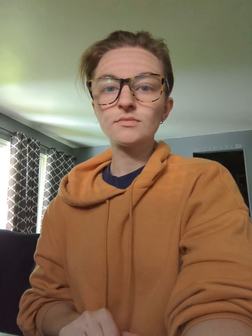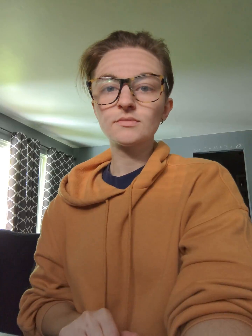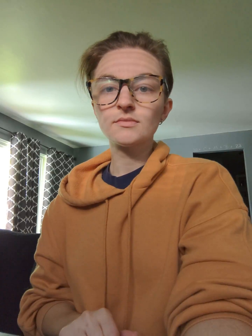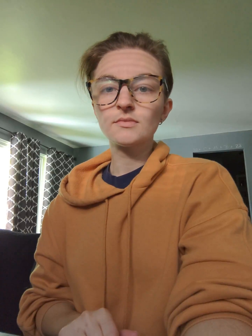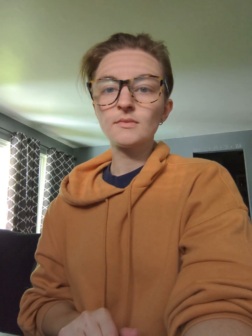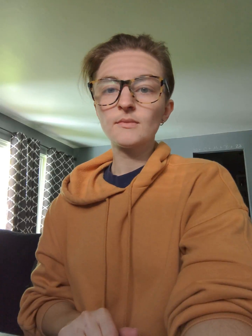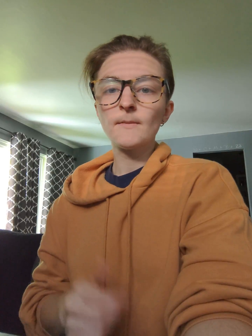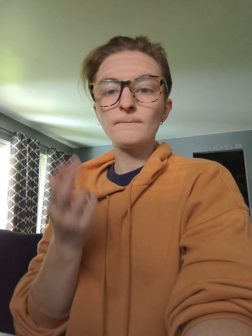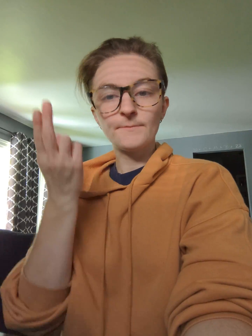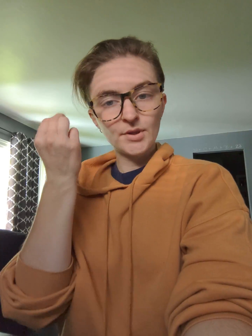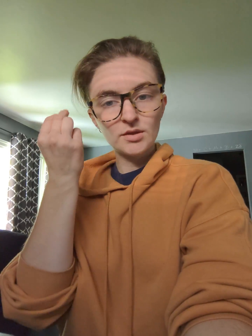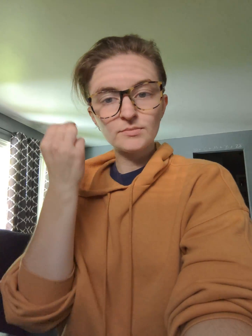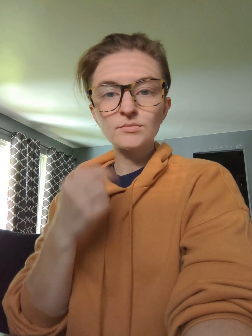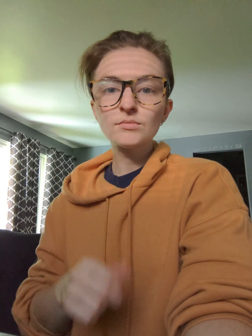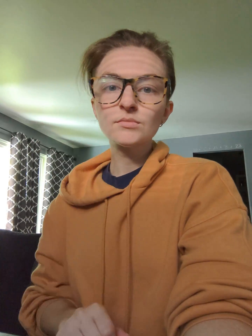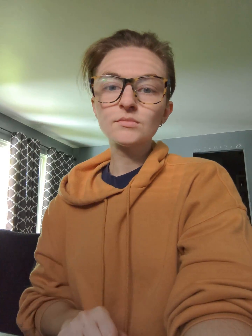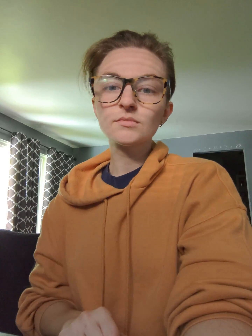rabbit